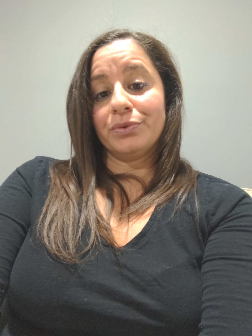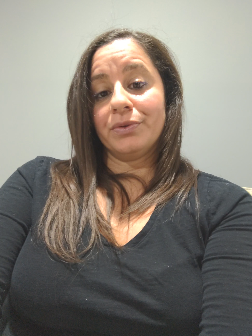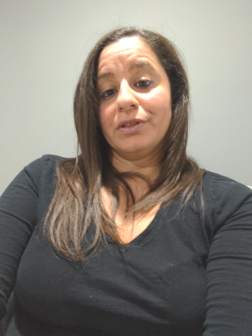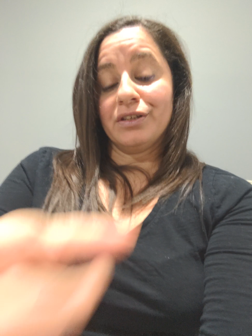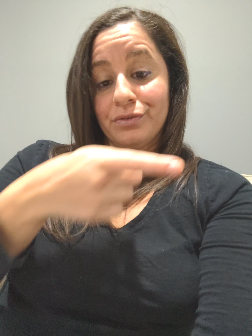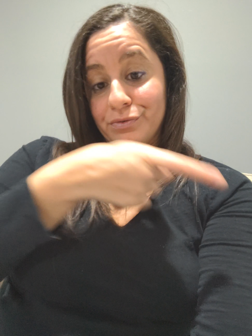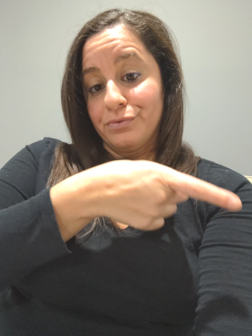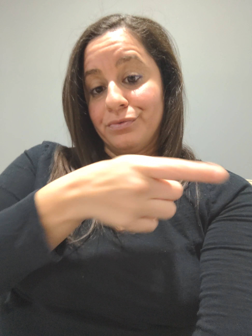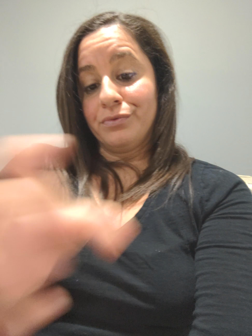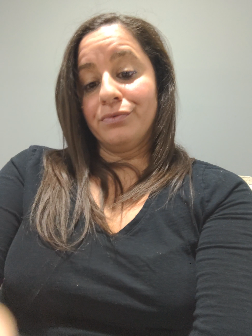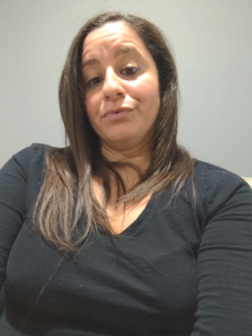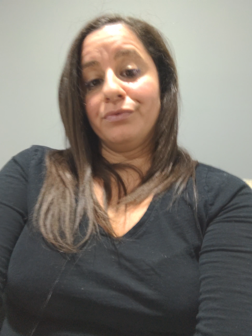he/she/it